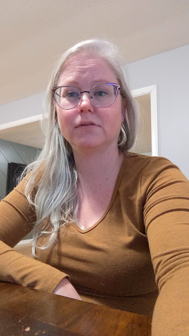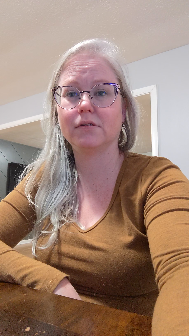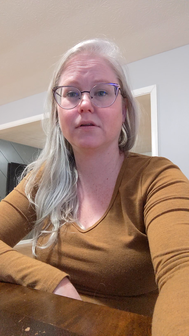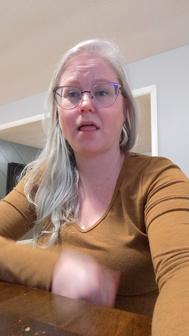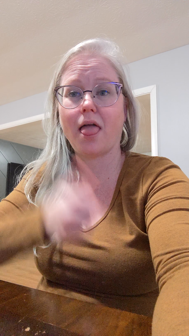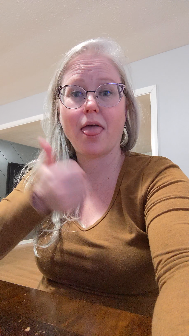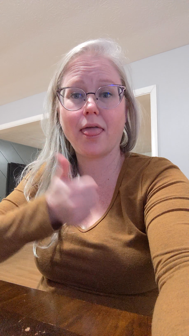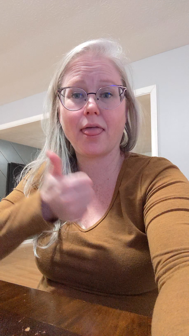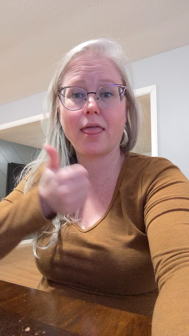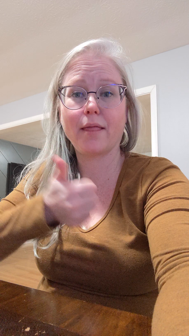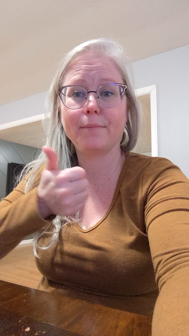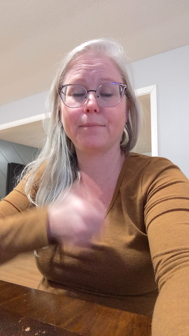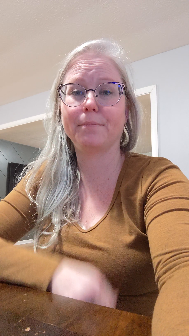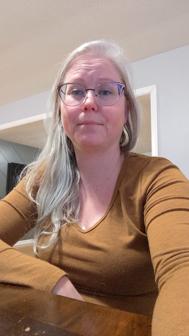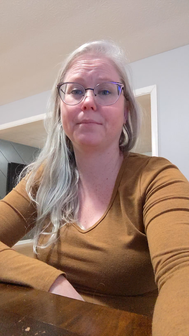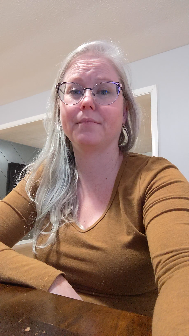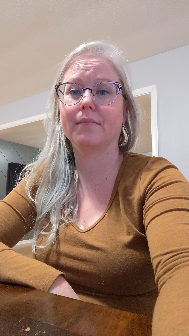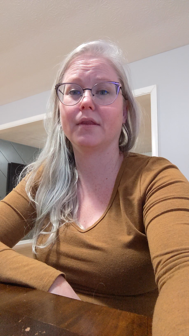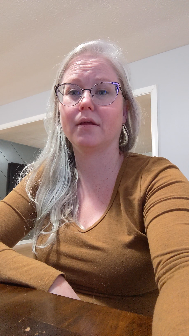help